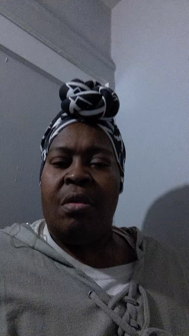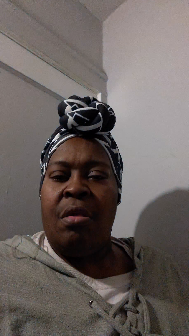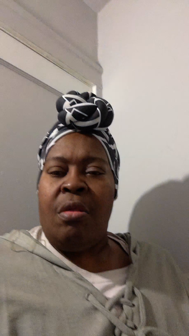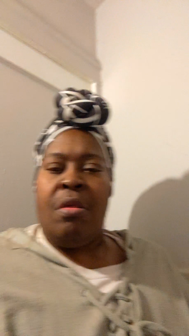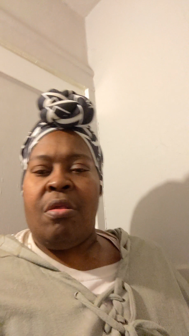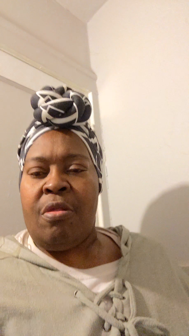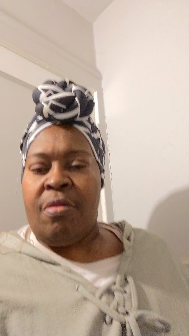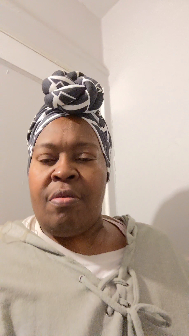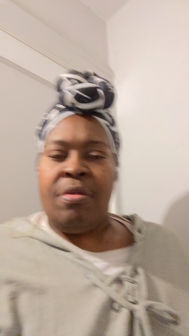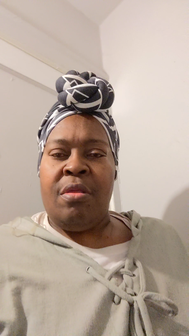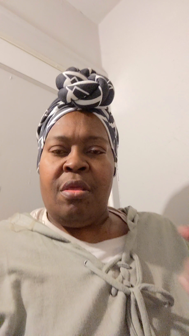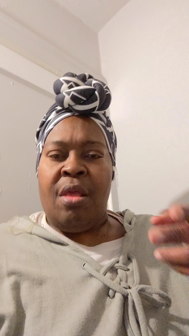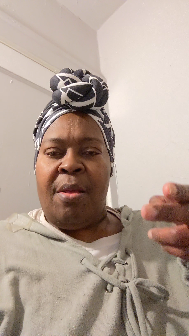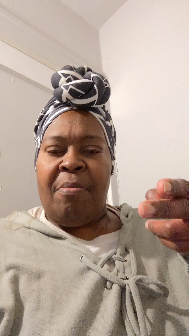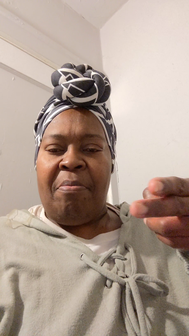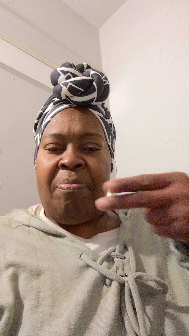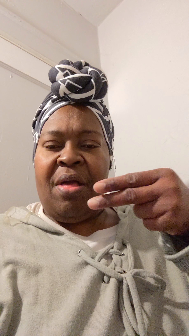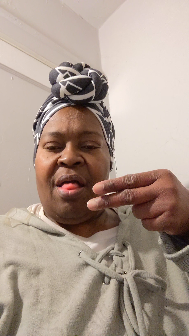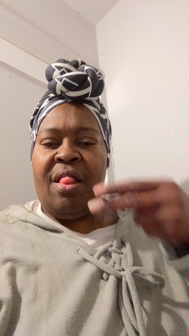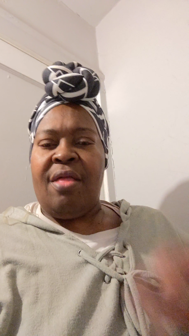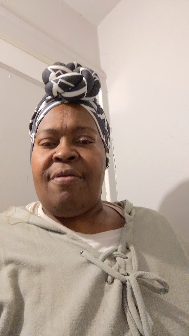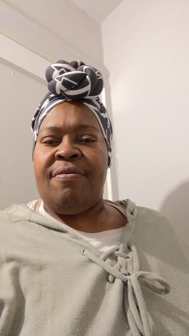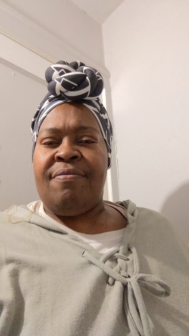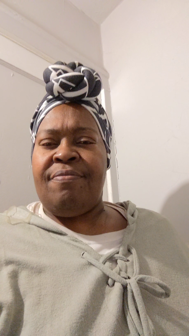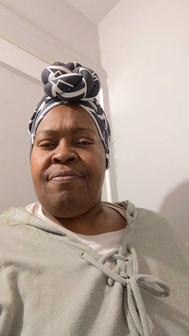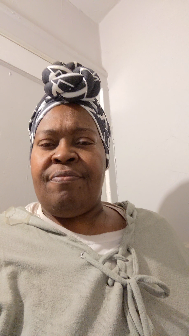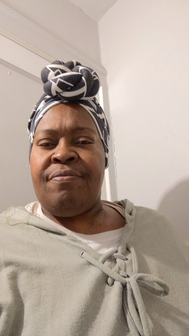belt